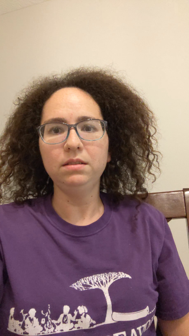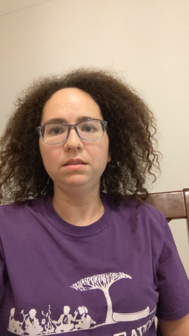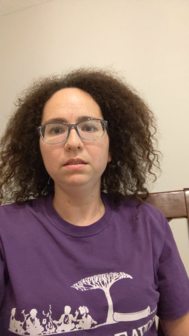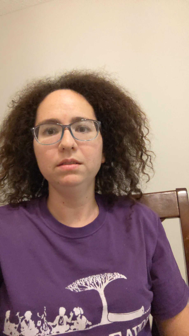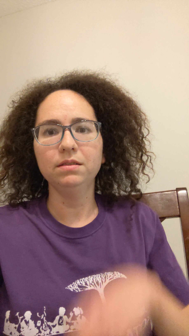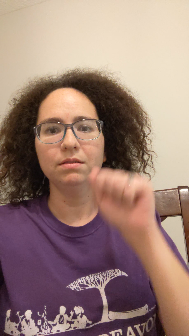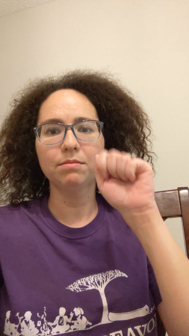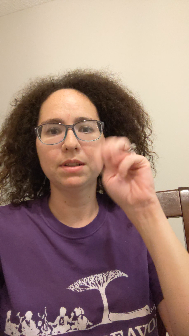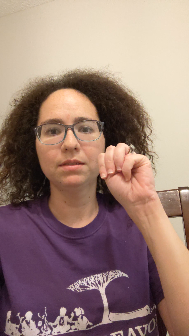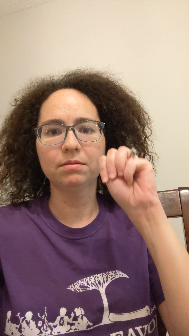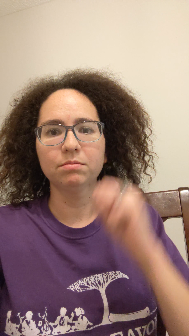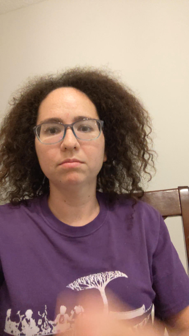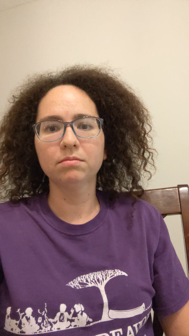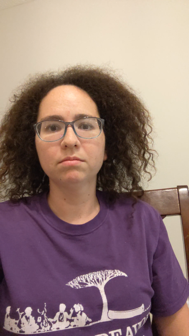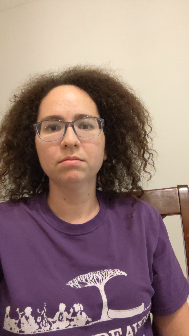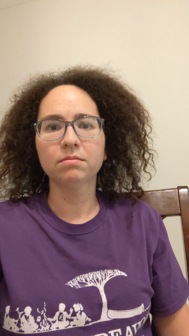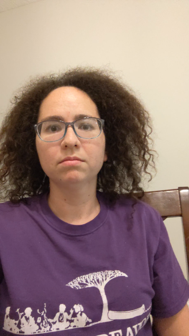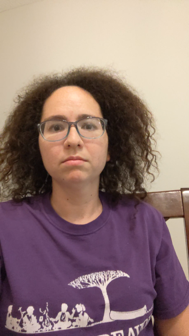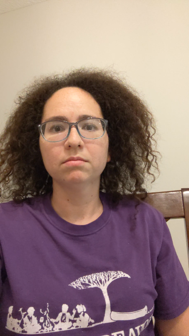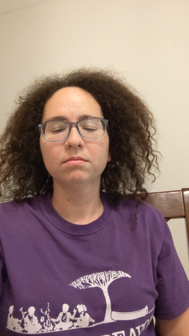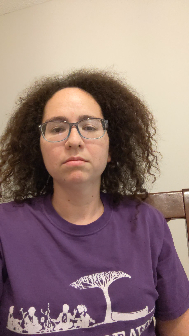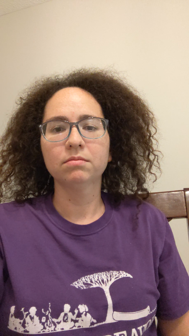am